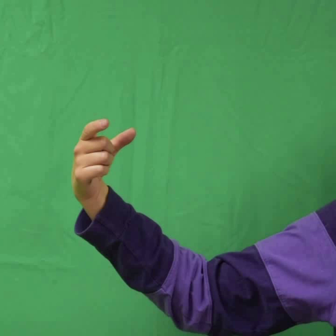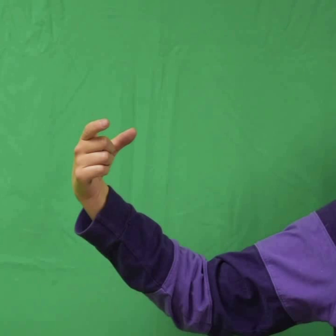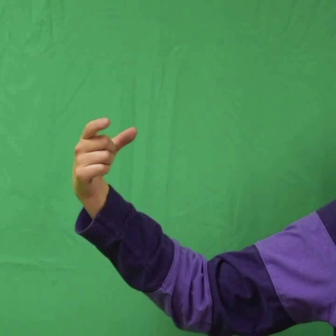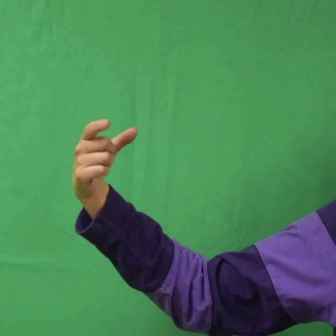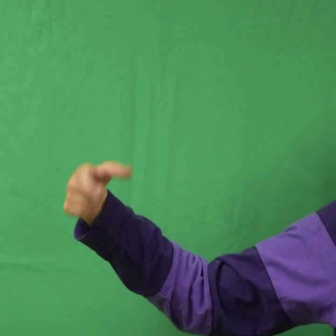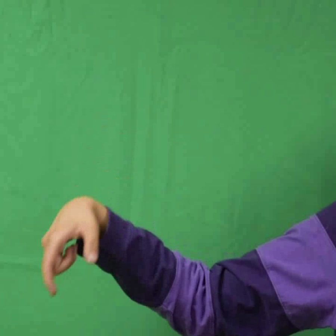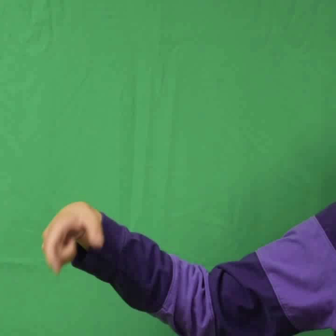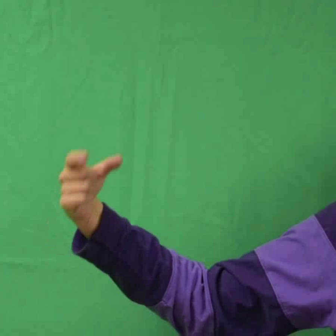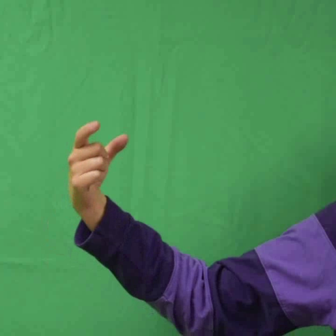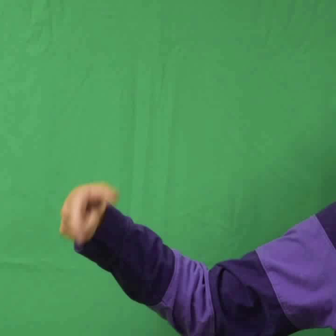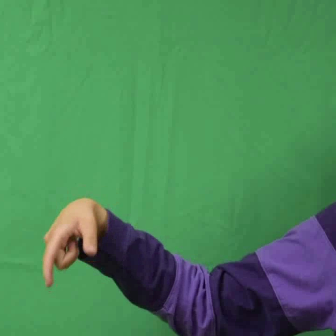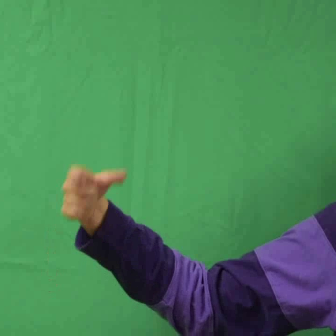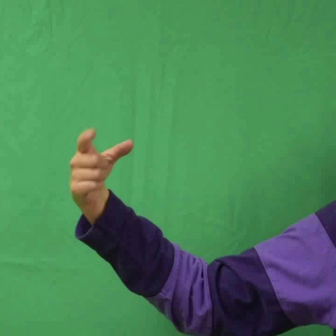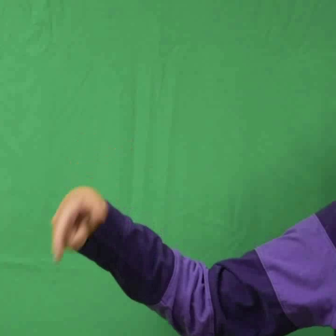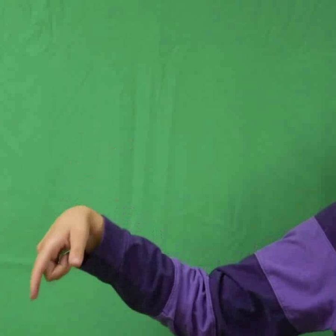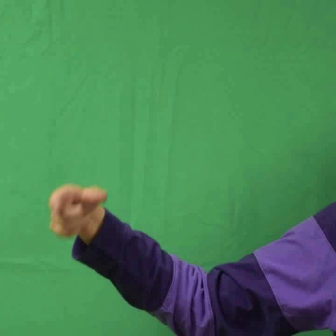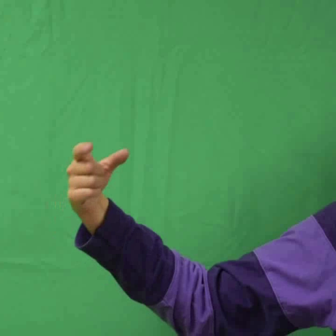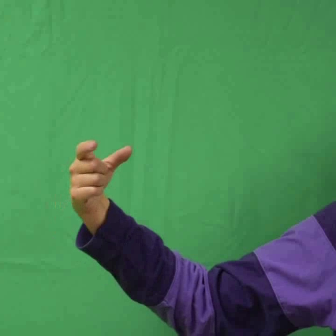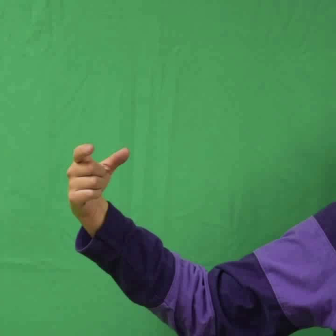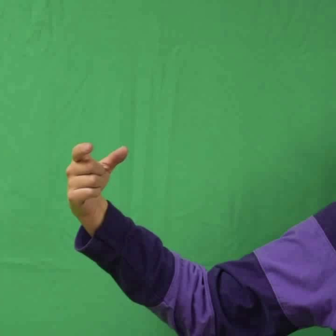Q